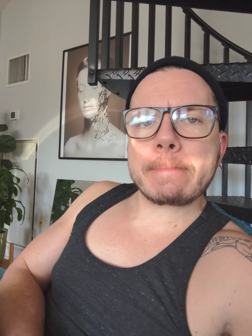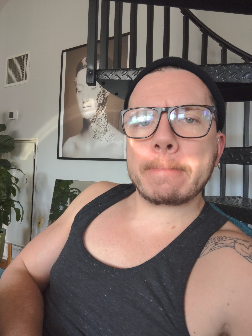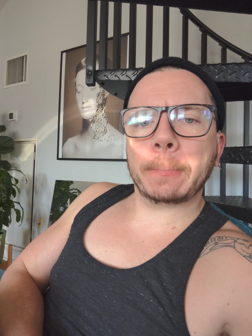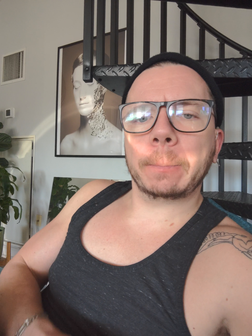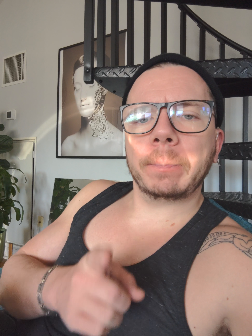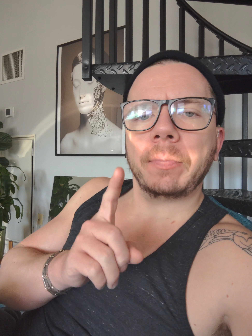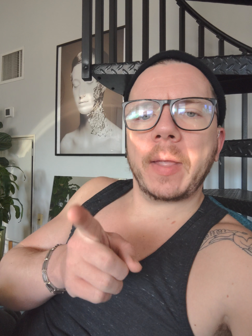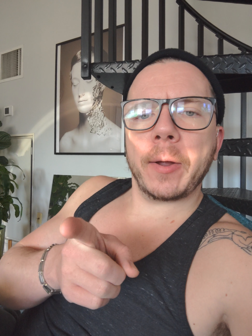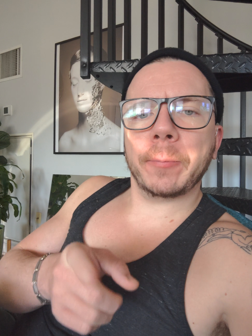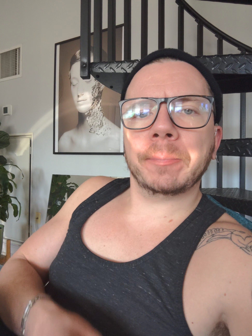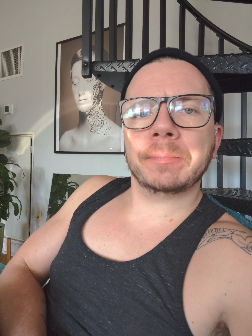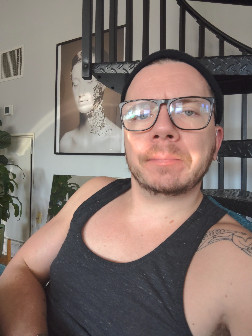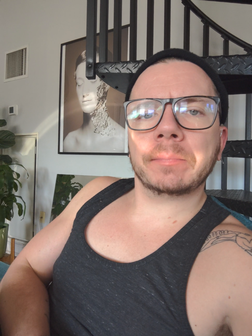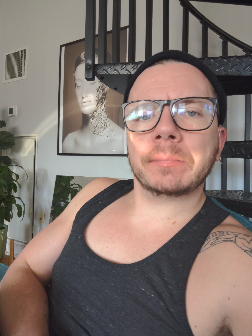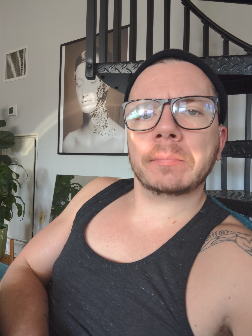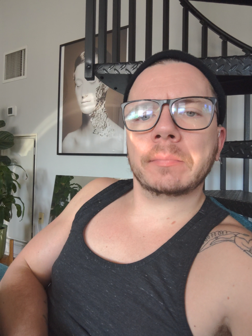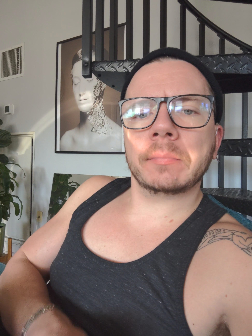there